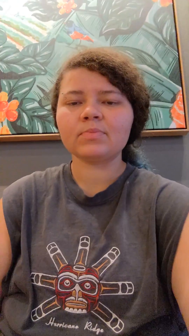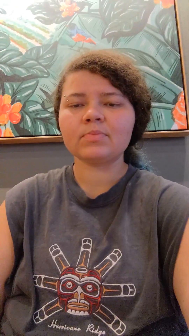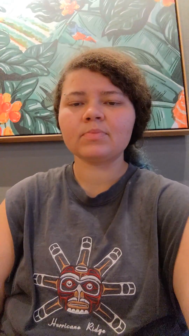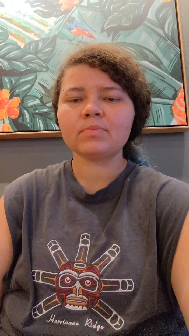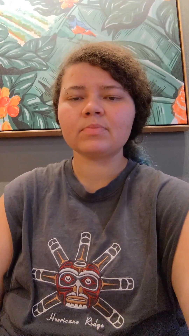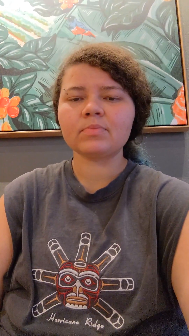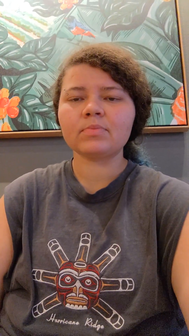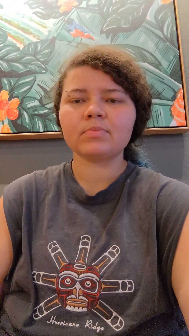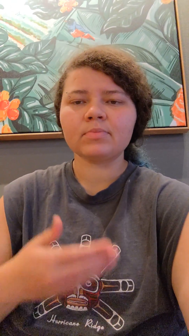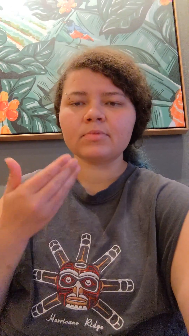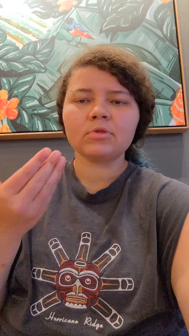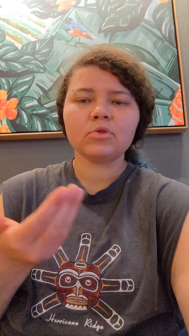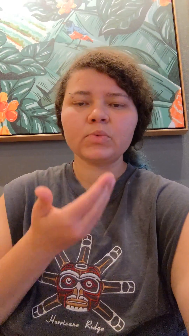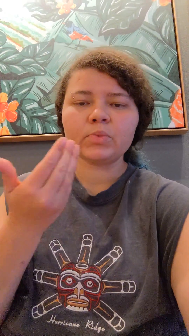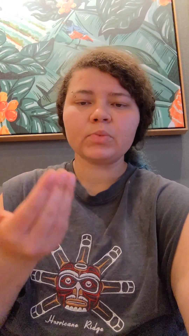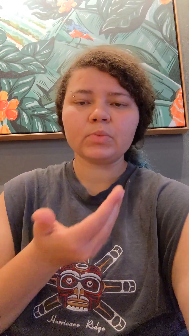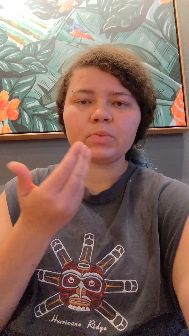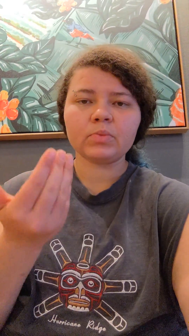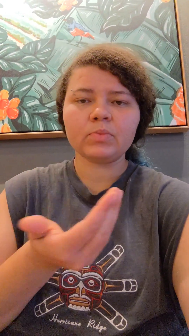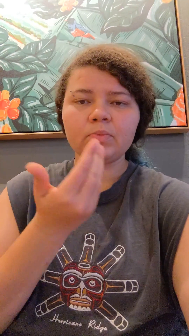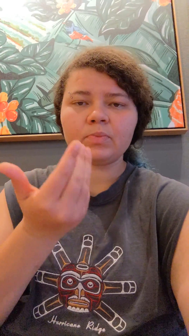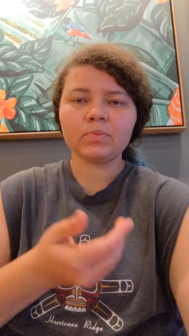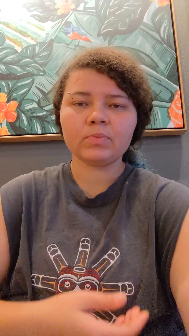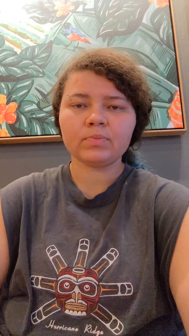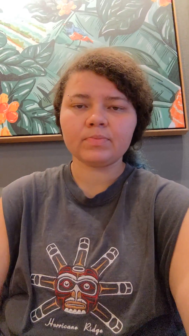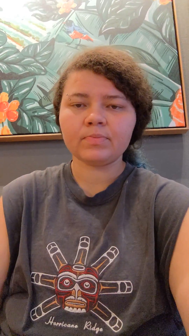new